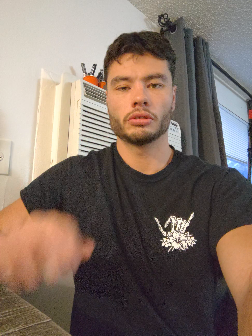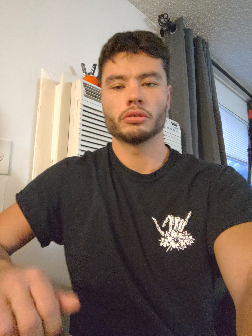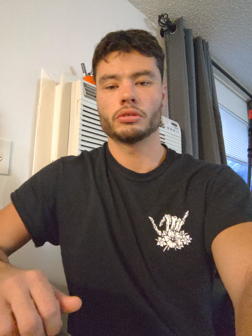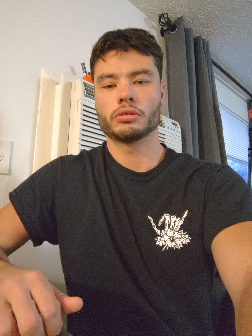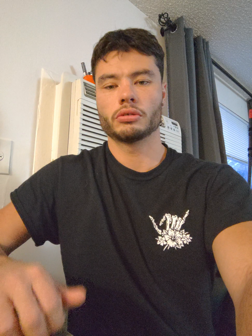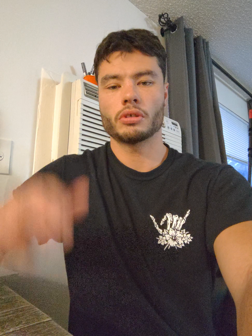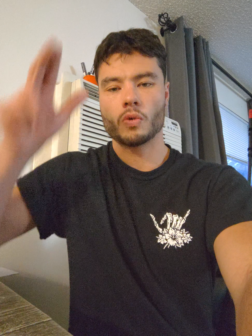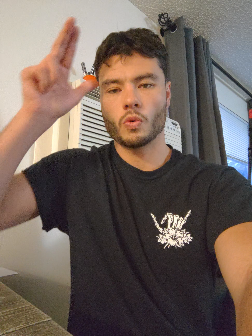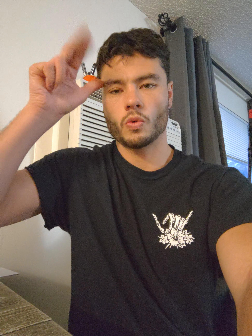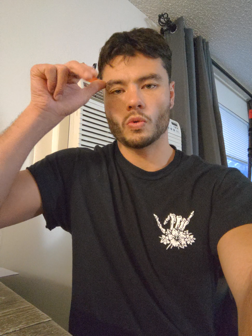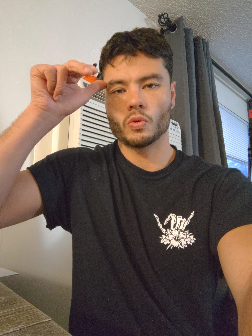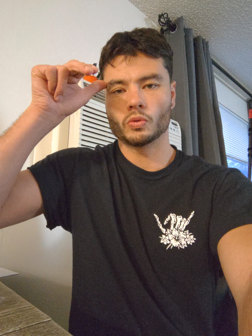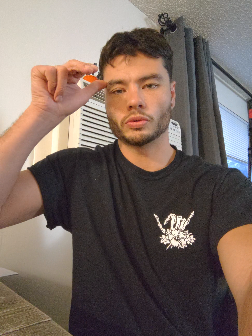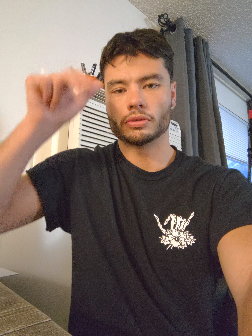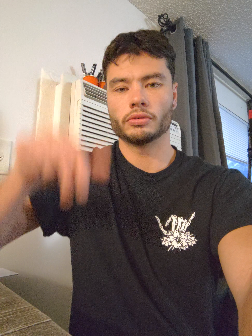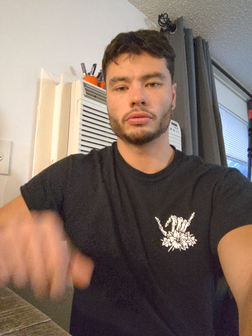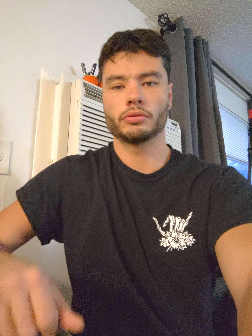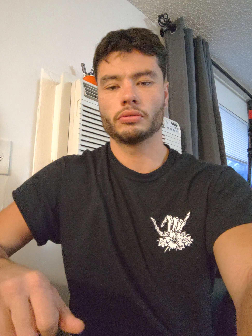horse